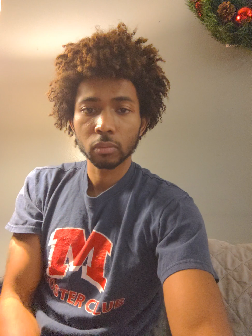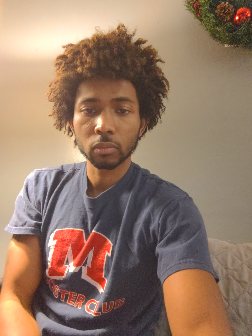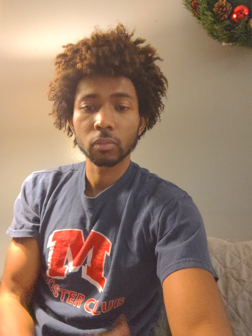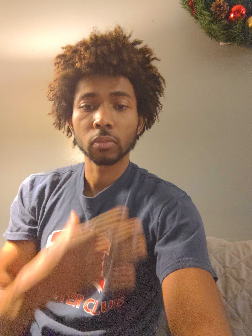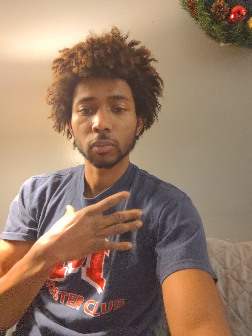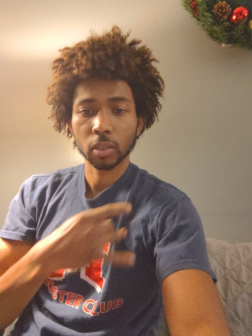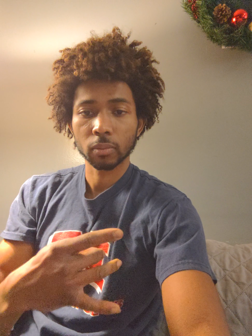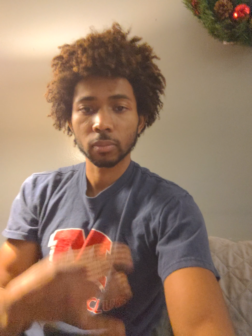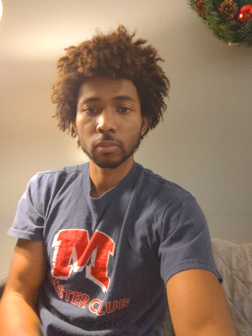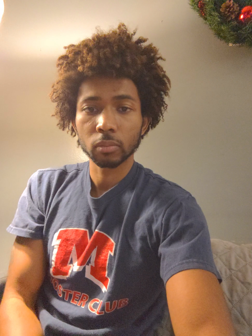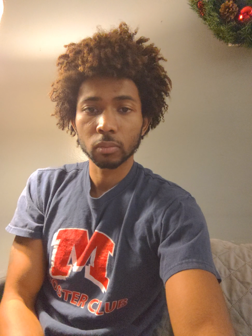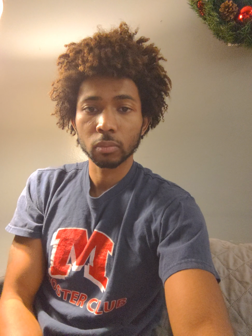like